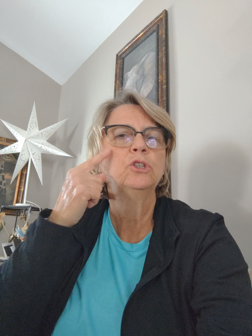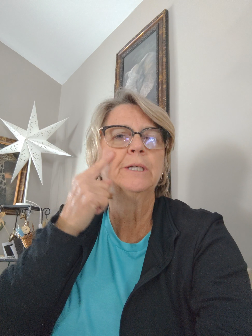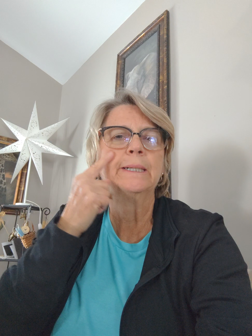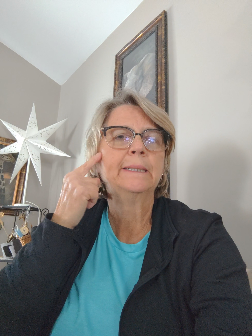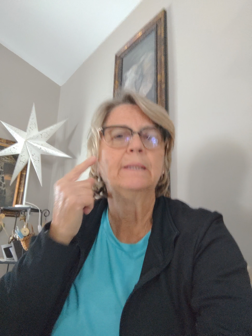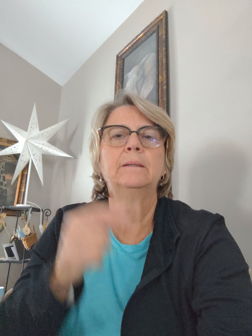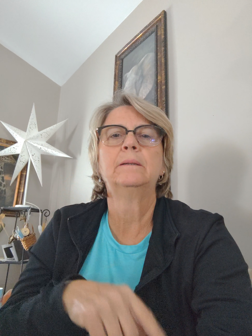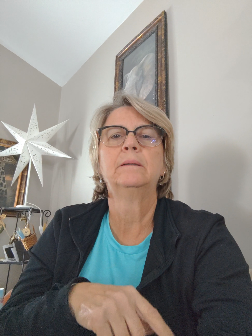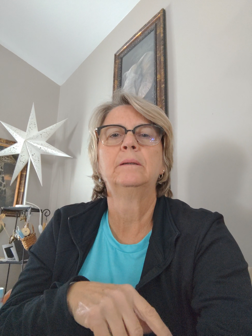cheek